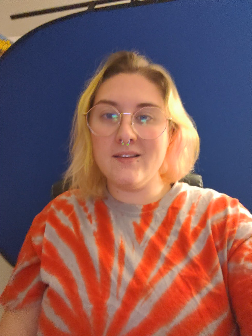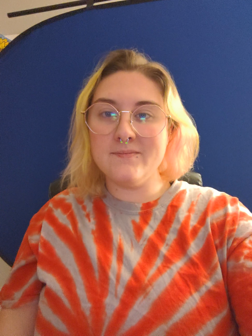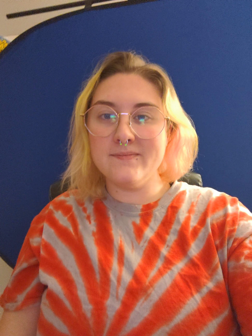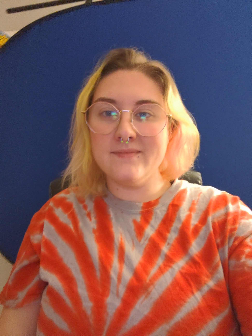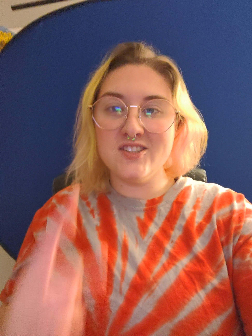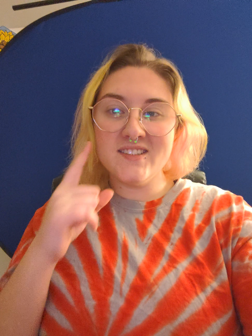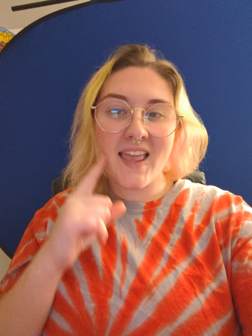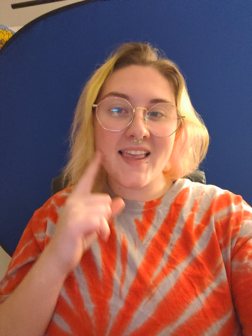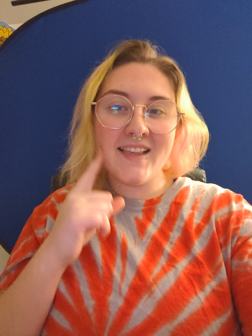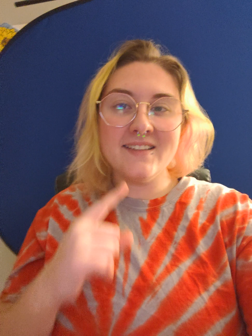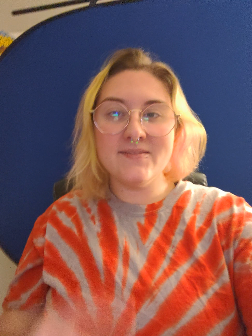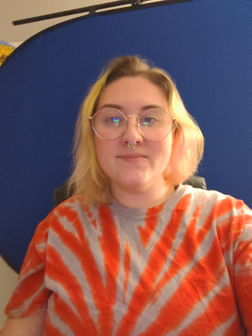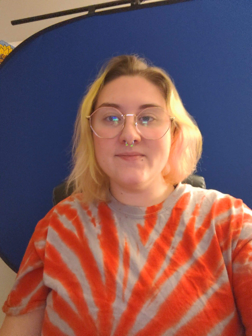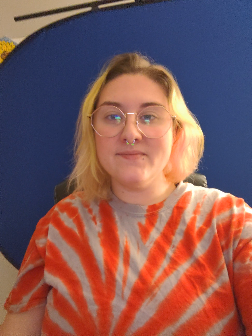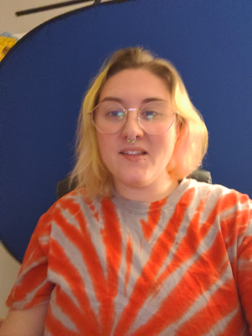cheek